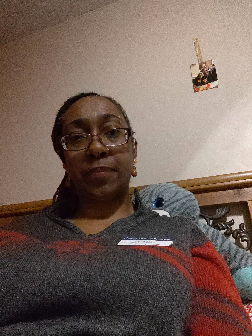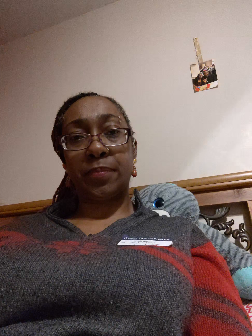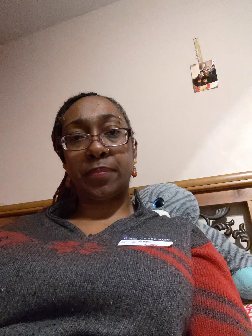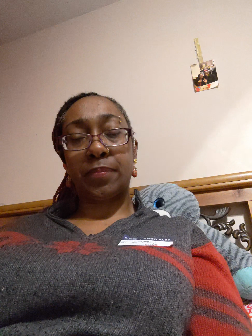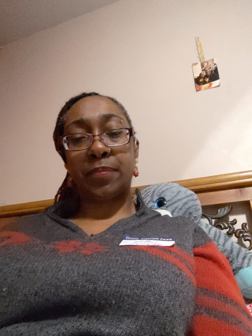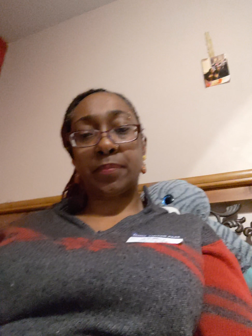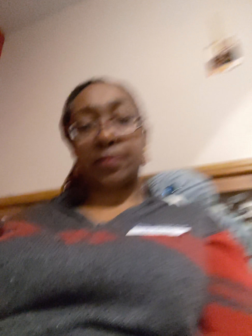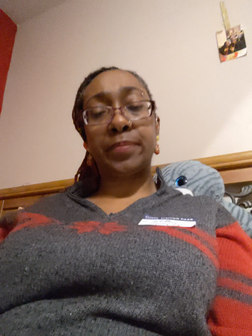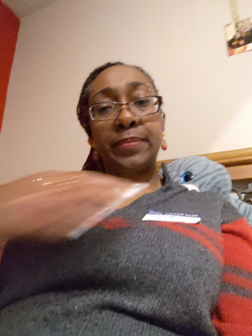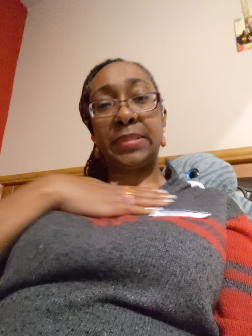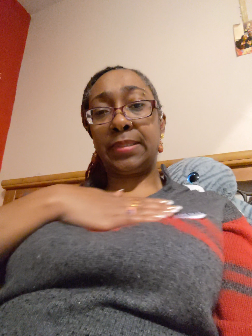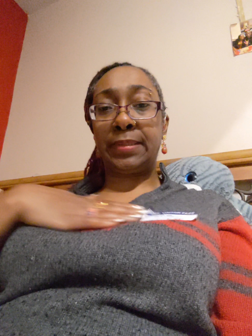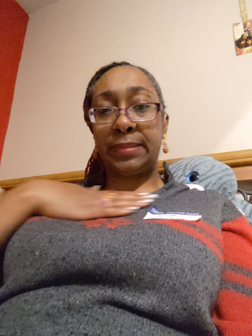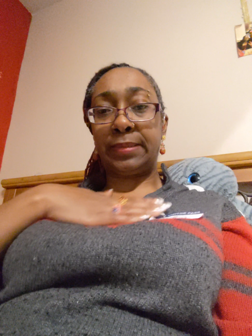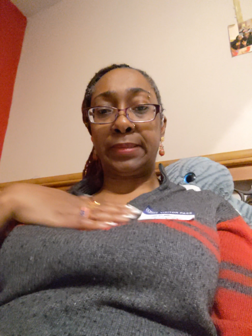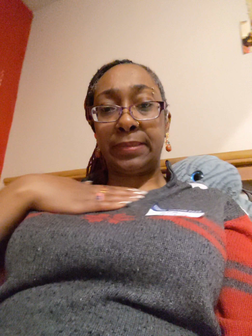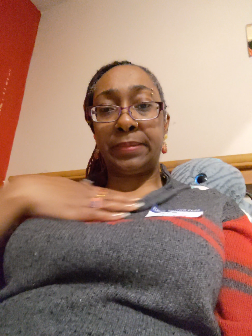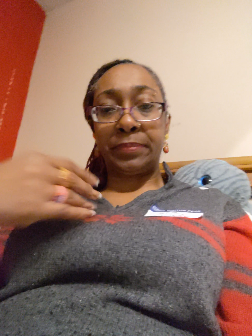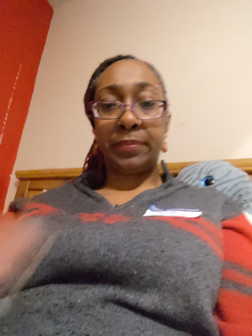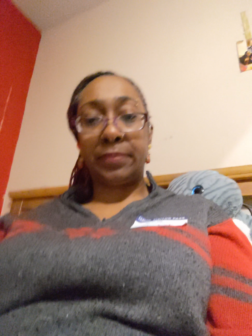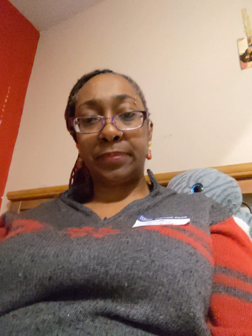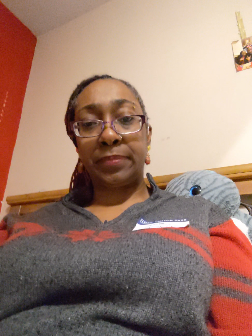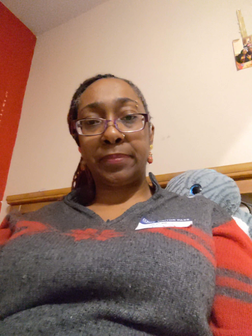please